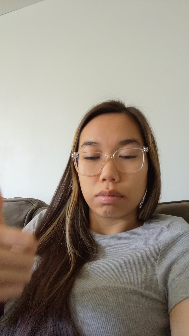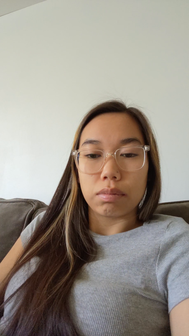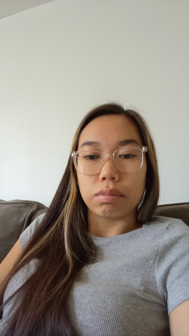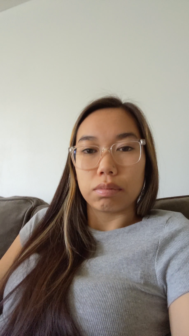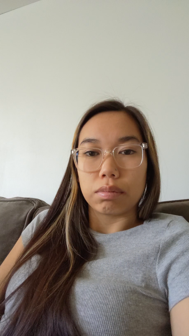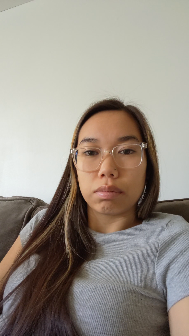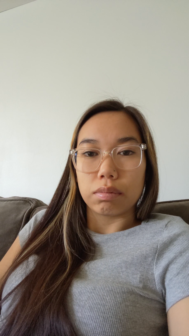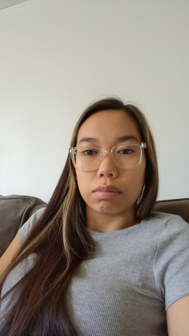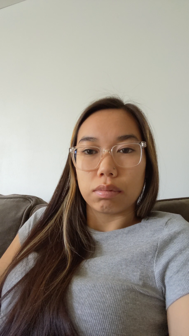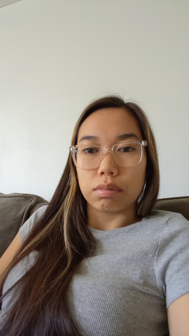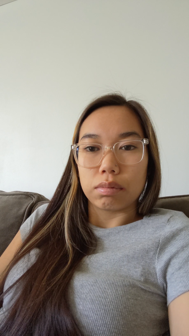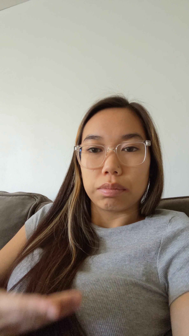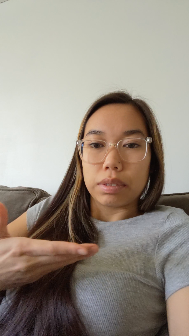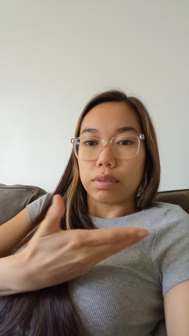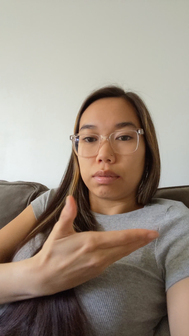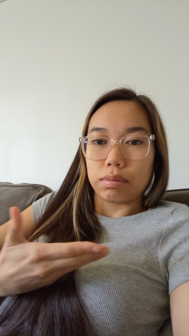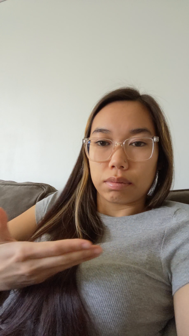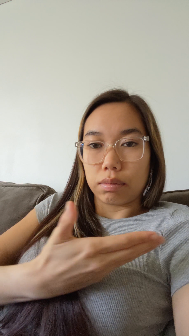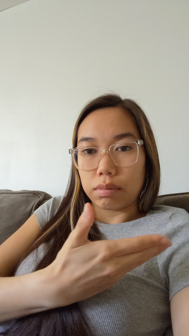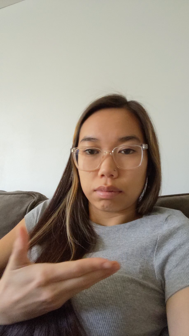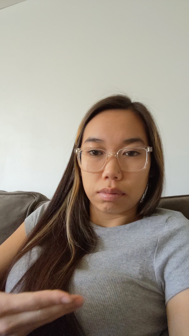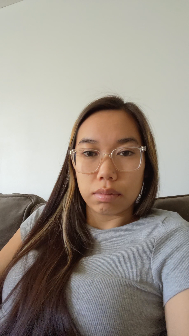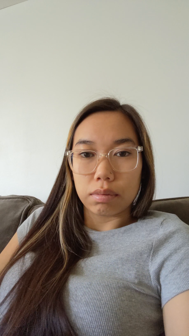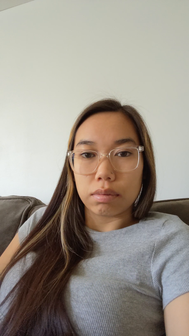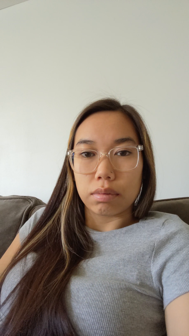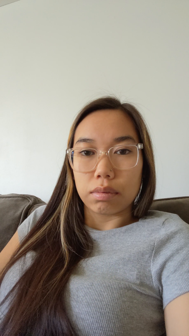baby